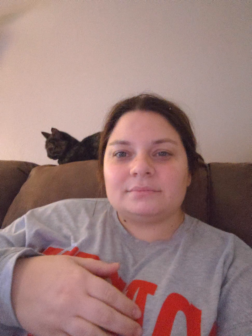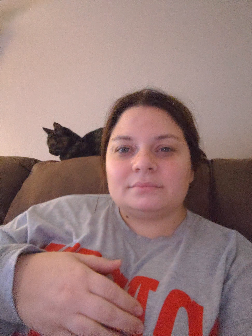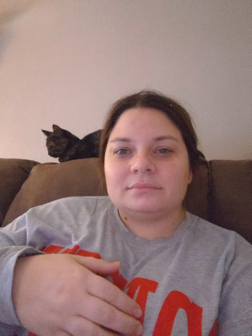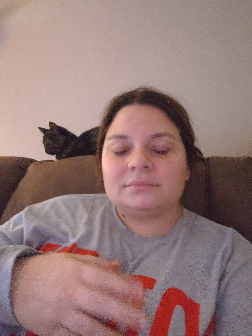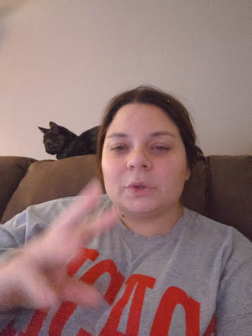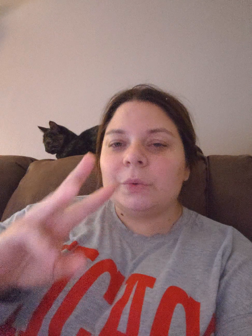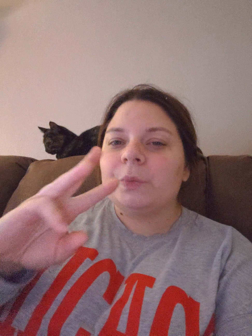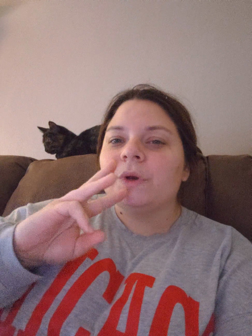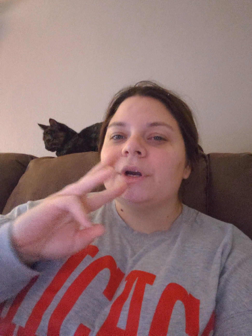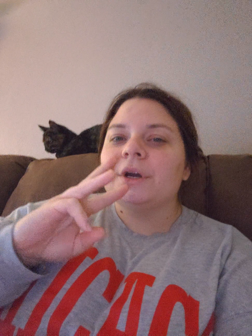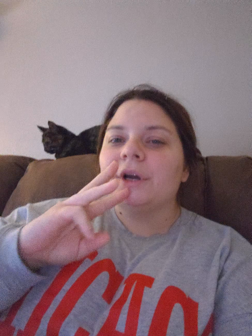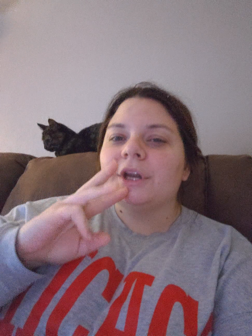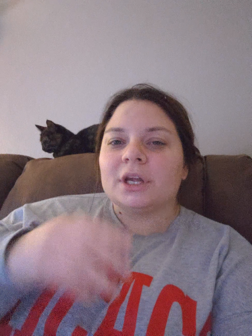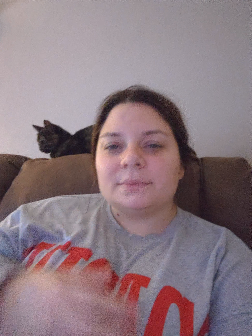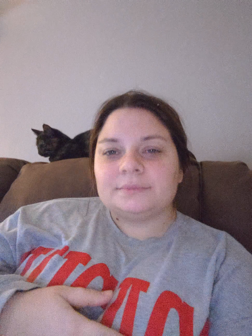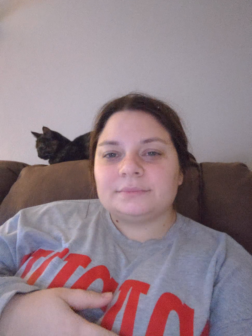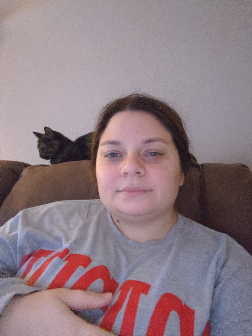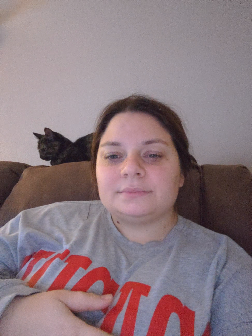water